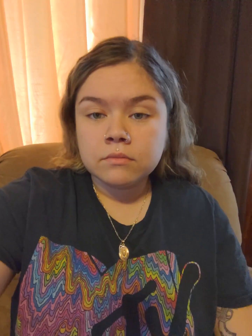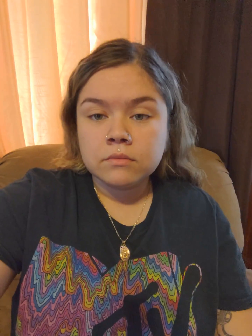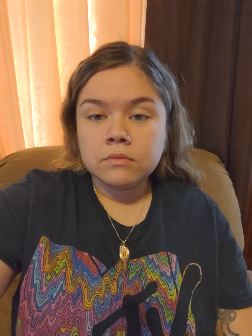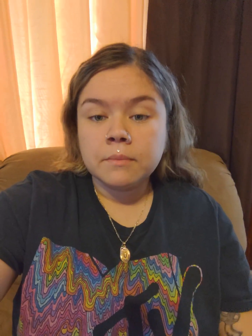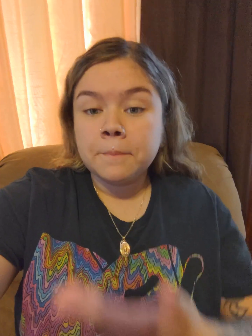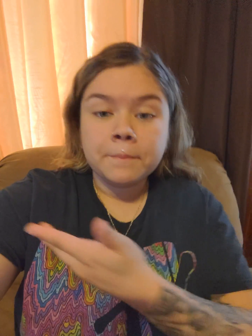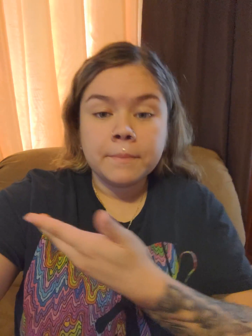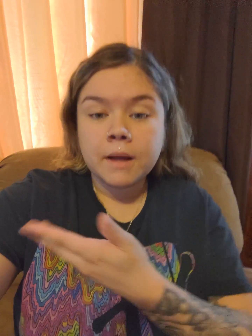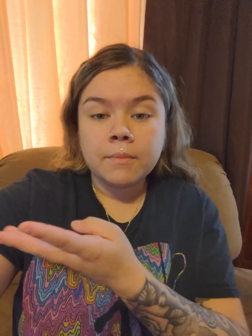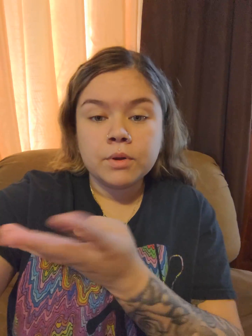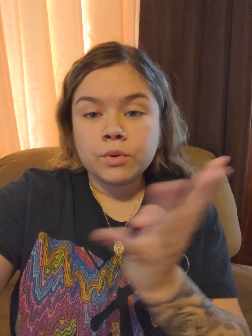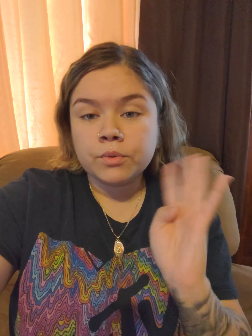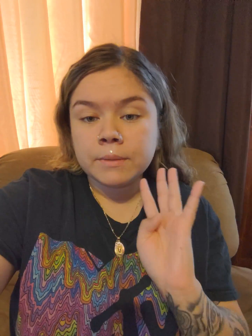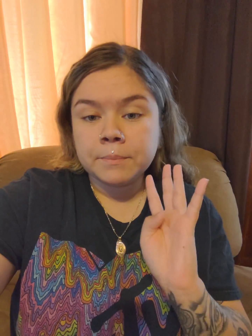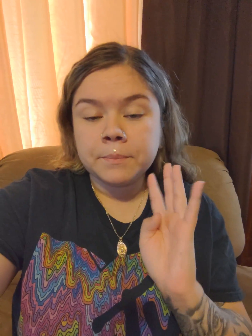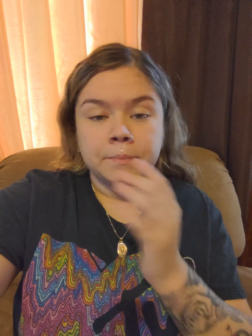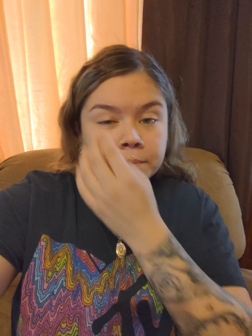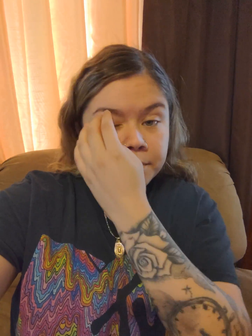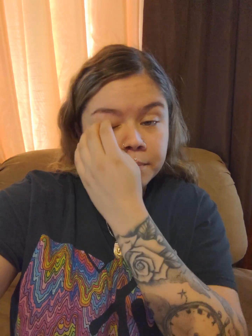crib